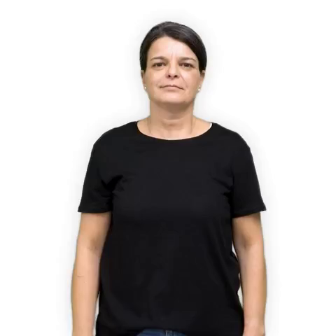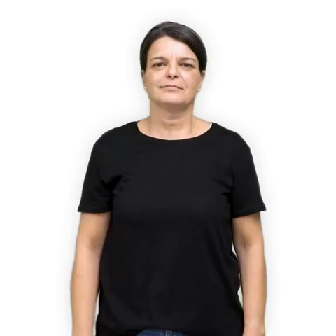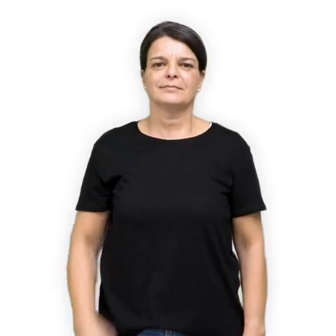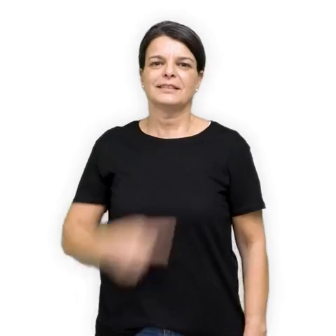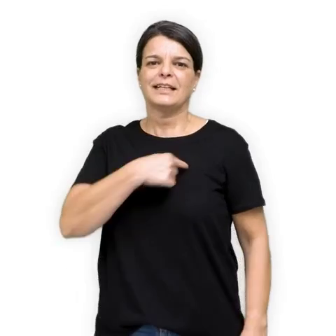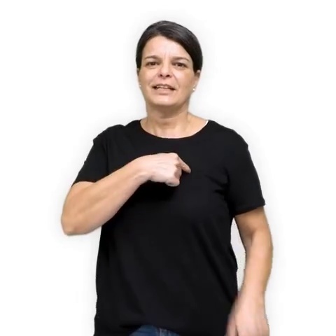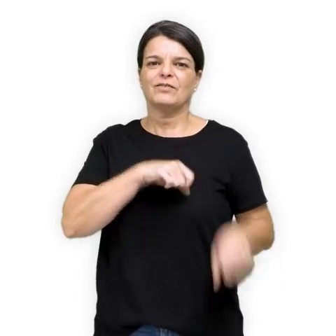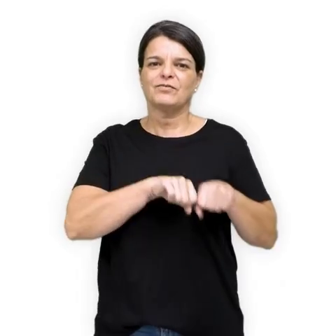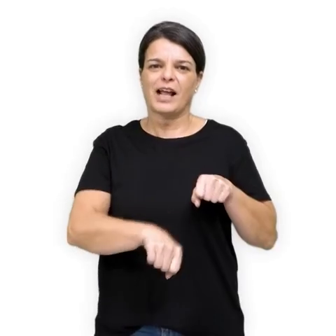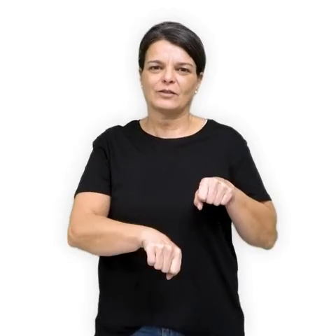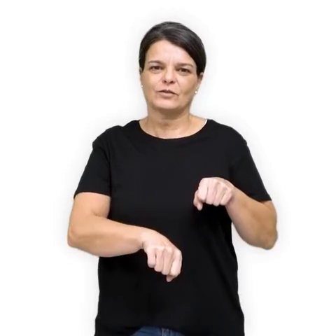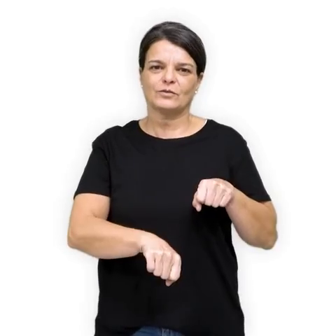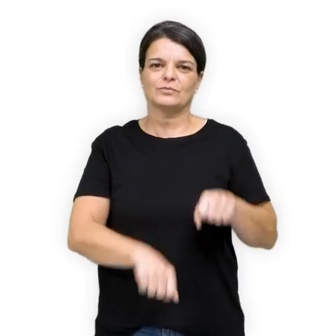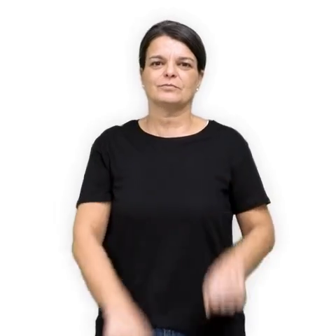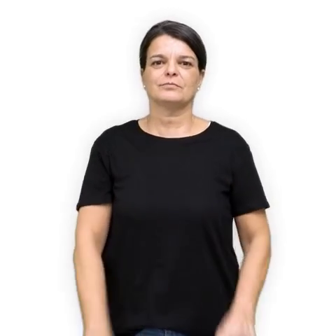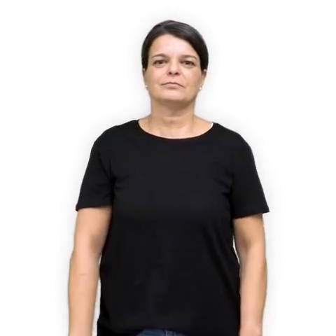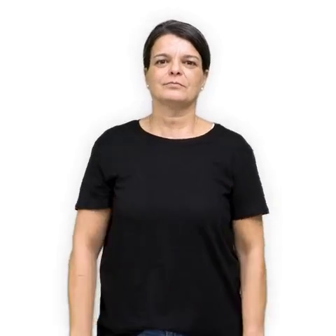corazon infarto